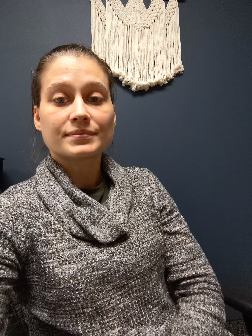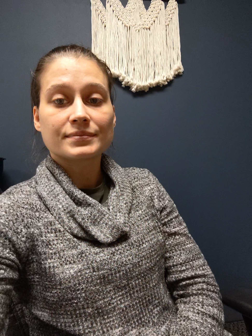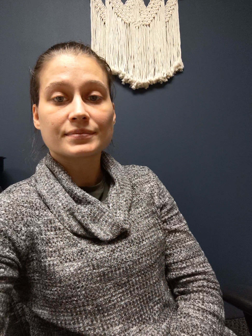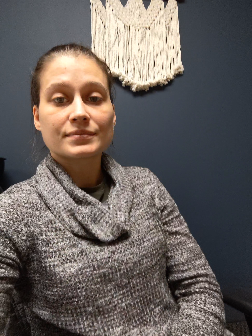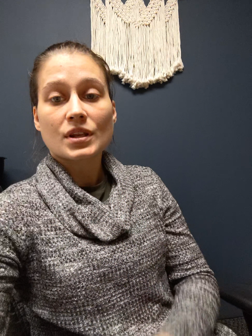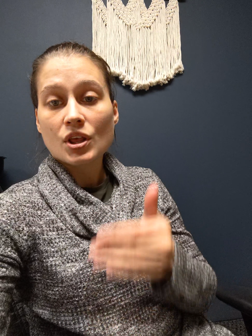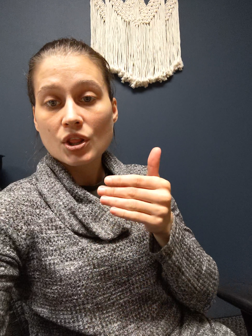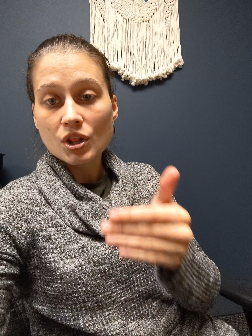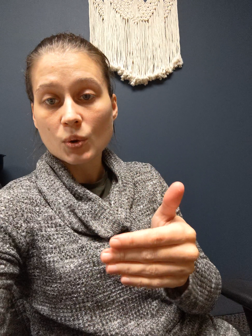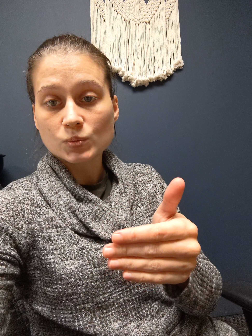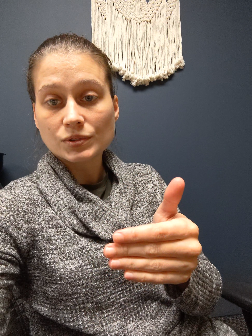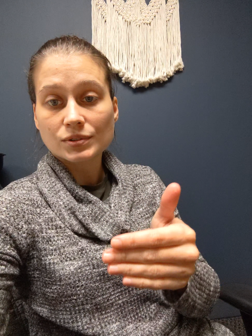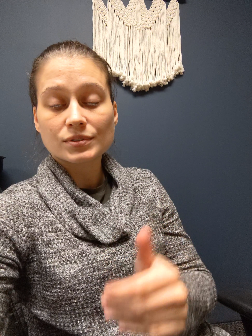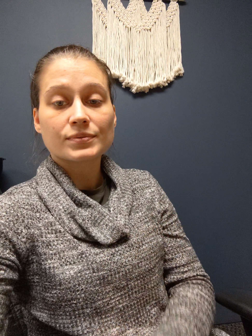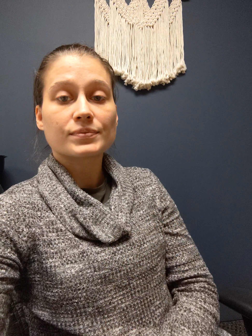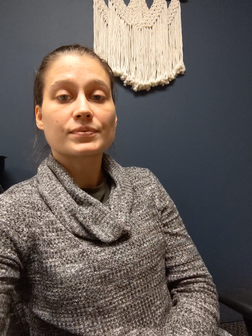close